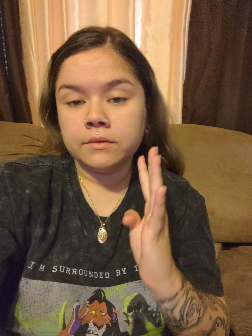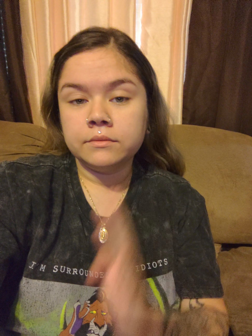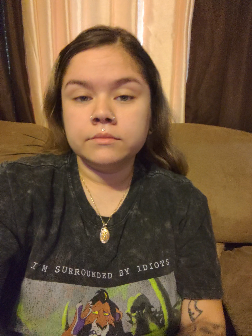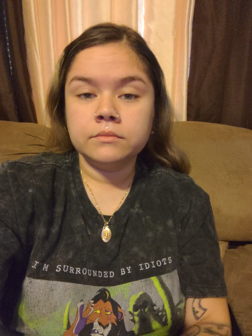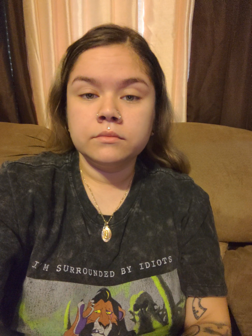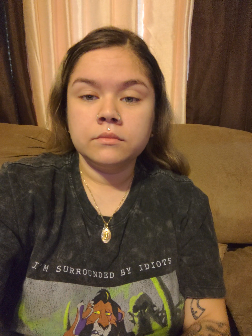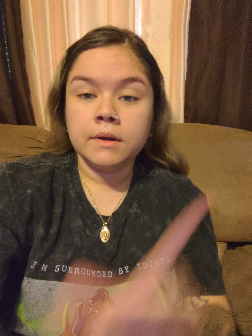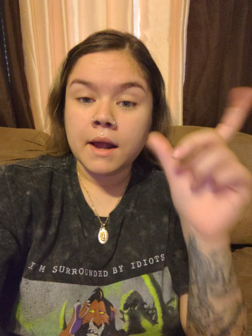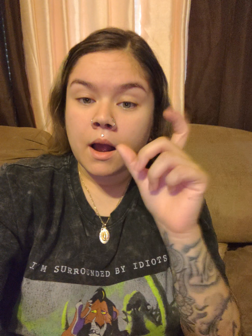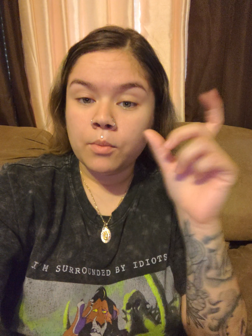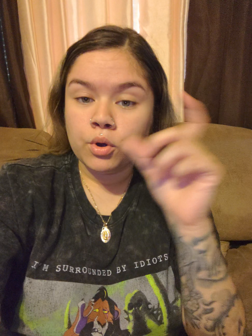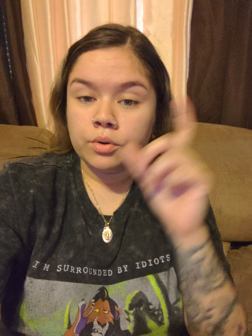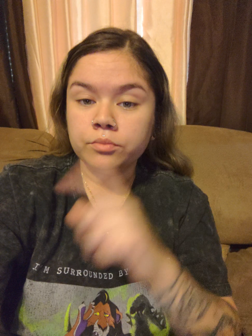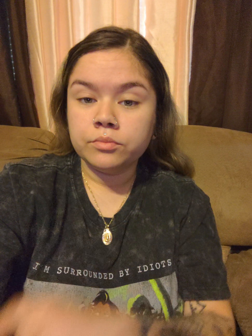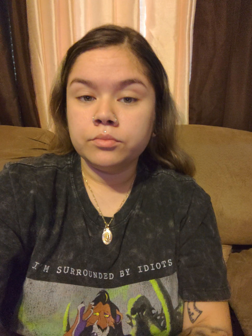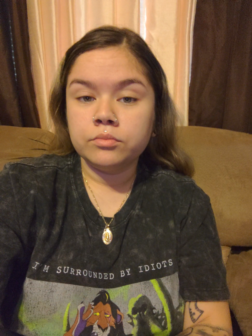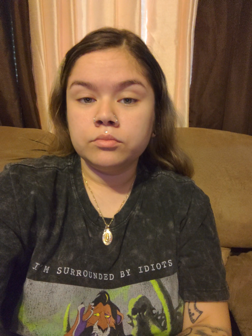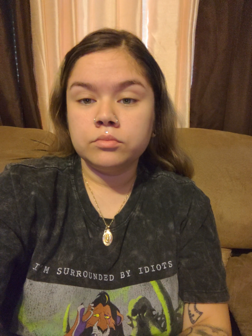camera